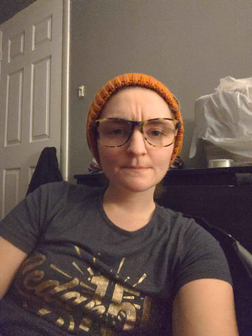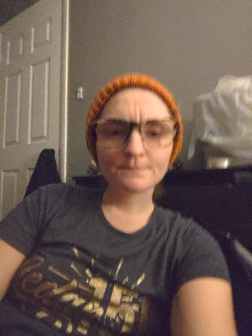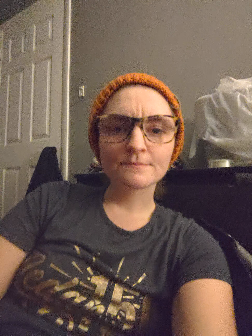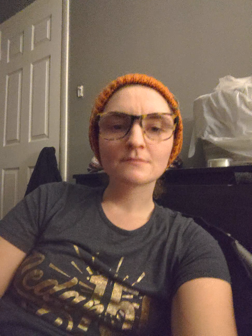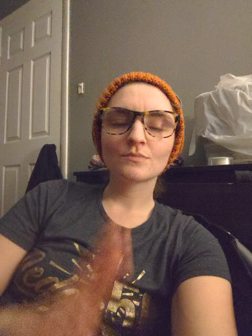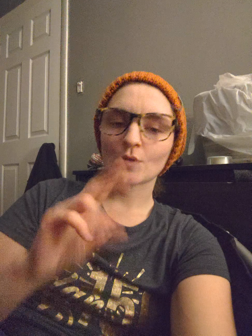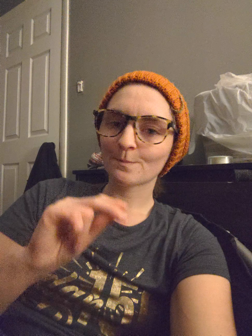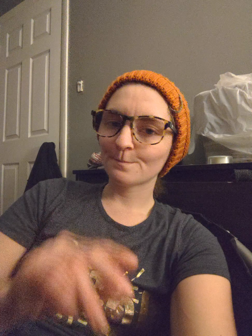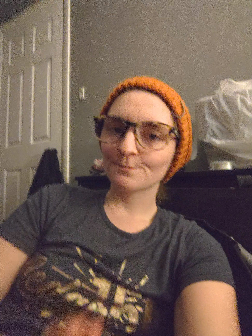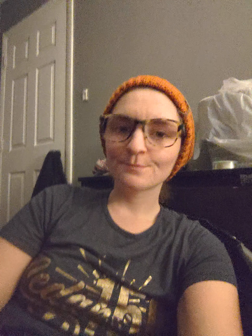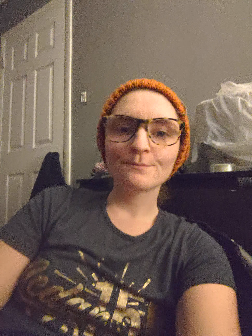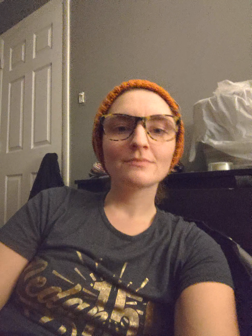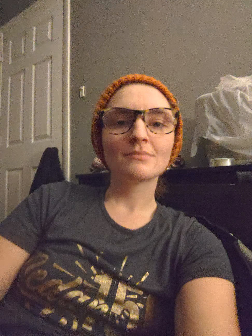no